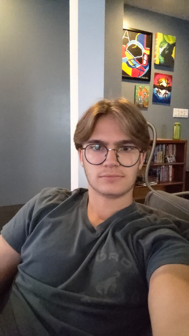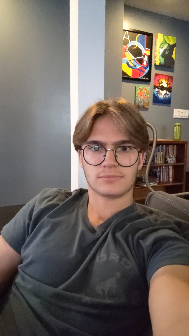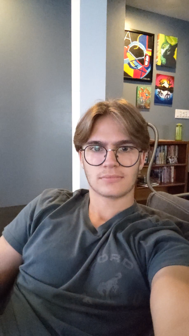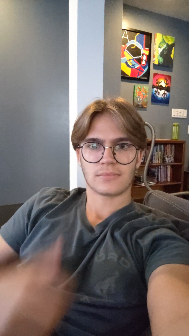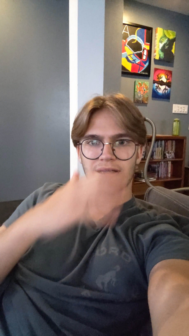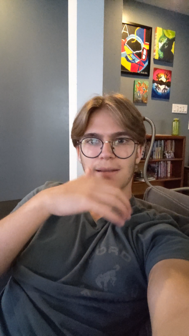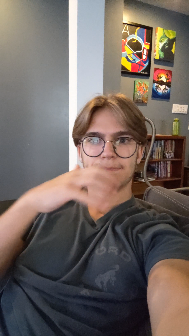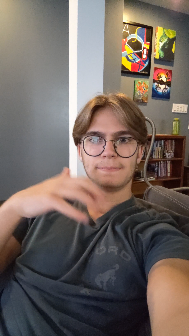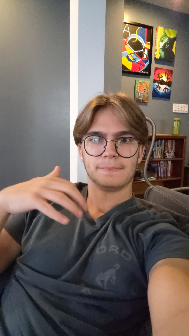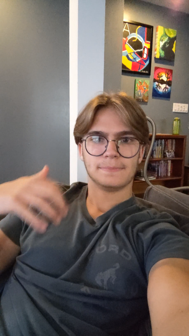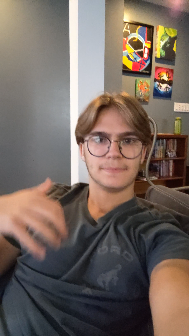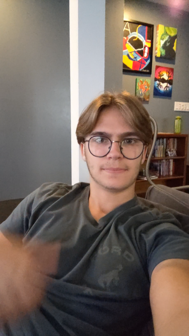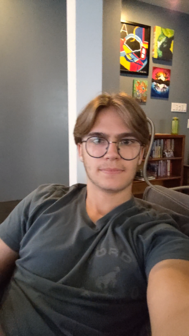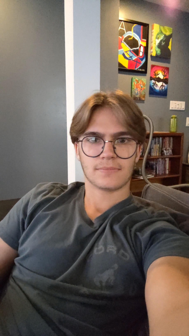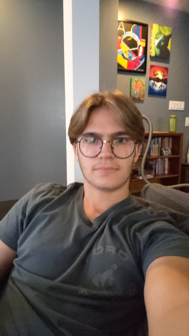grapes